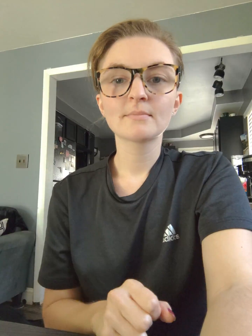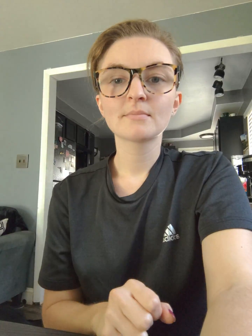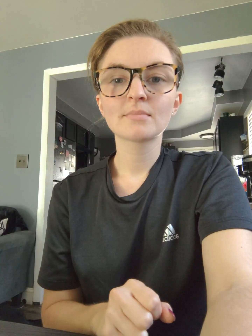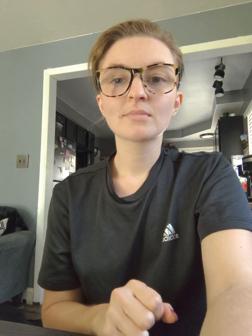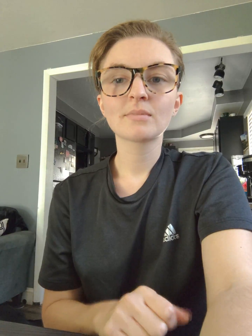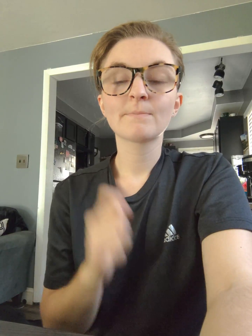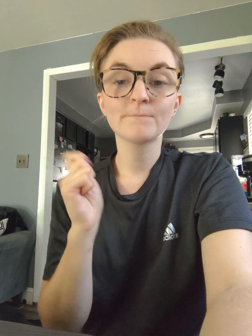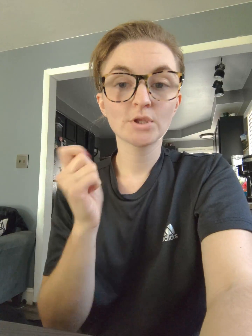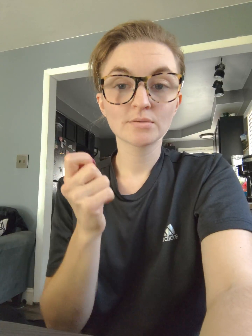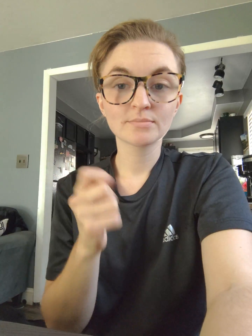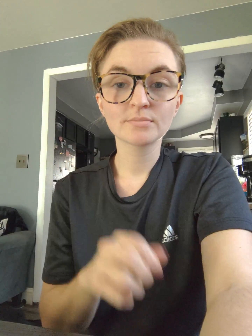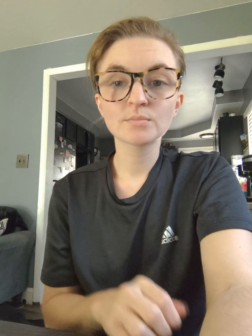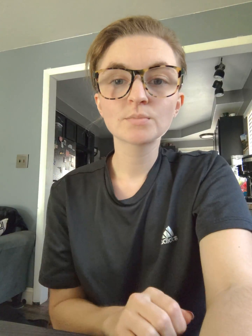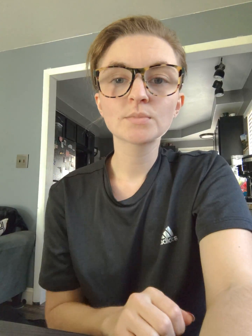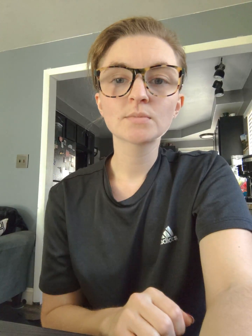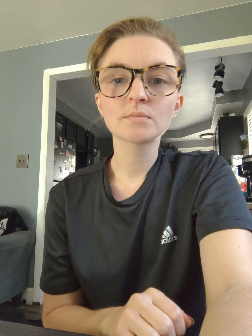bat